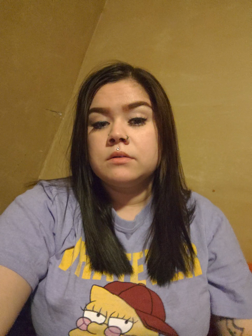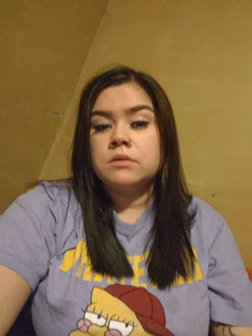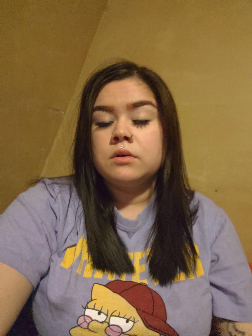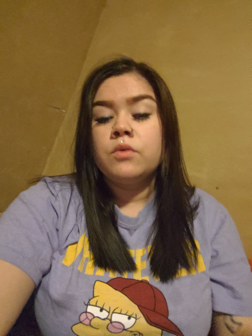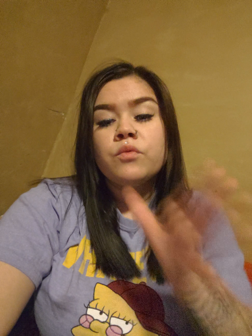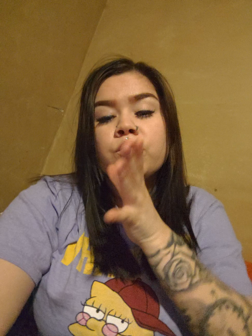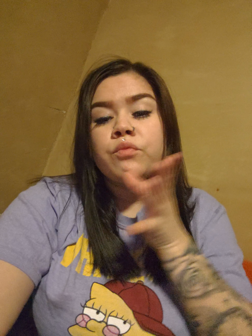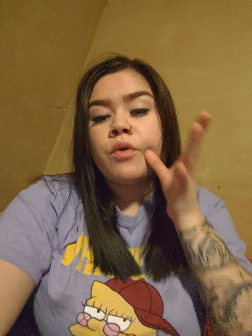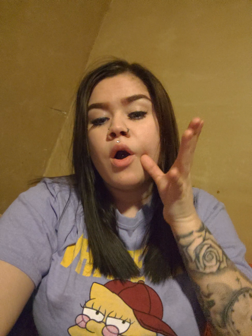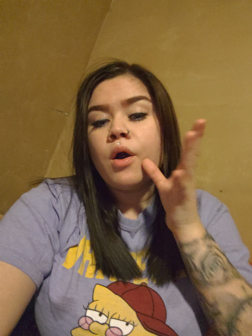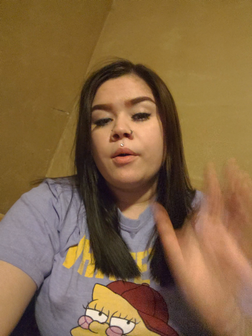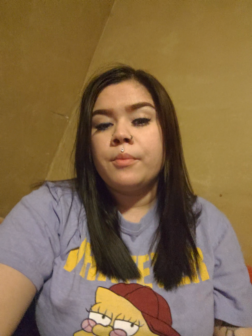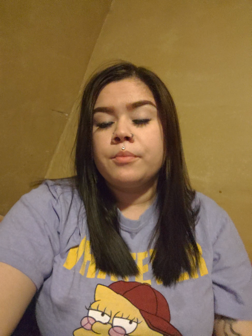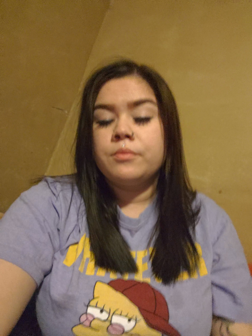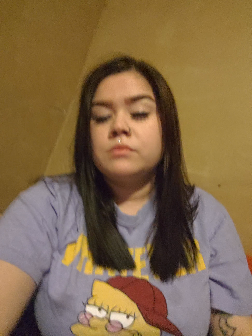farm